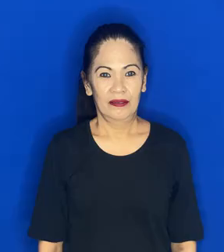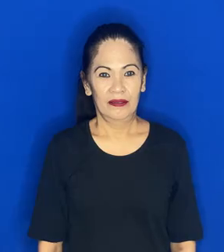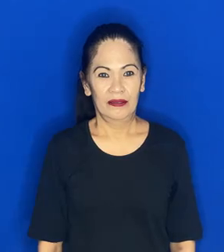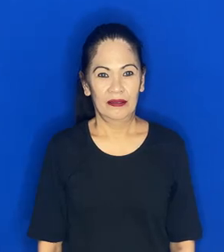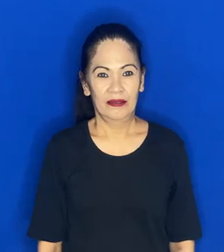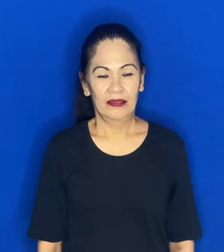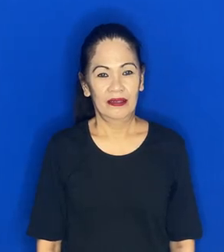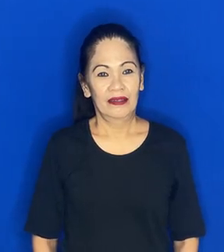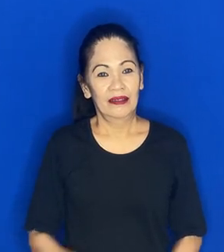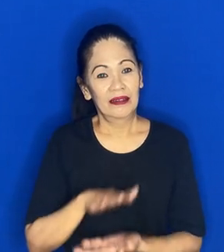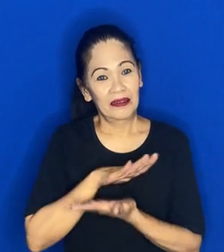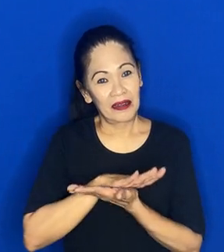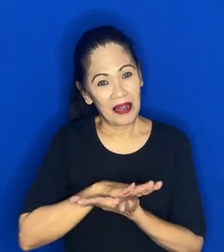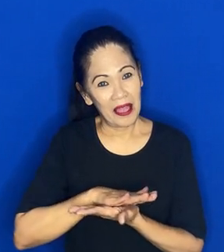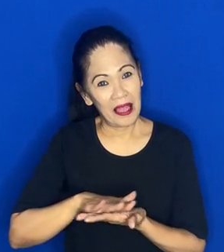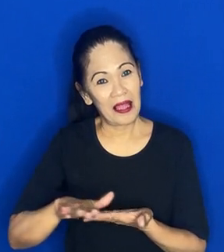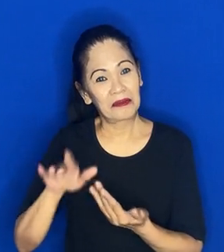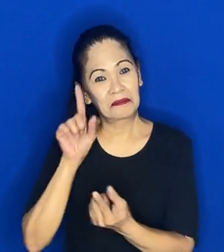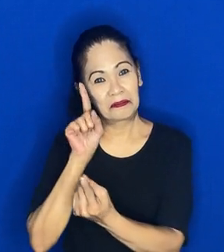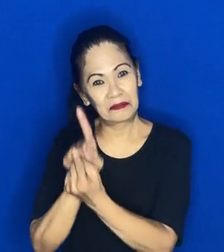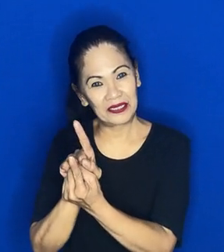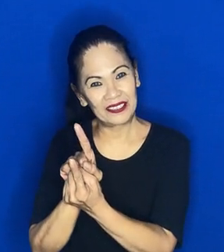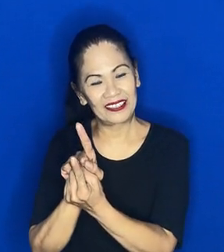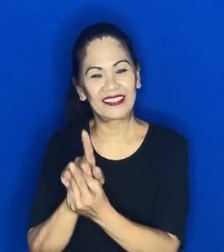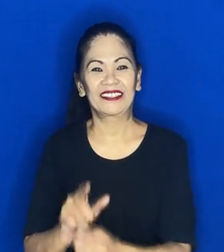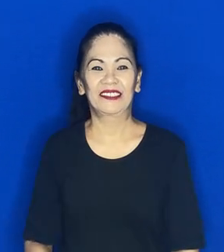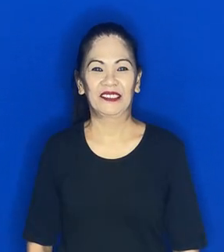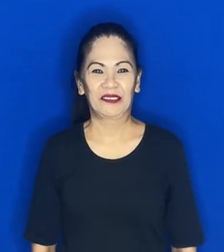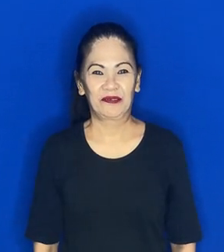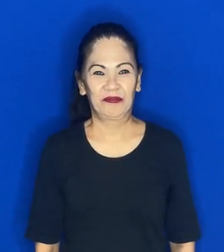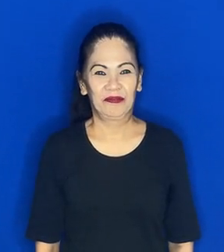nice to meet you